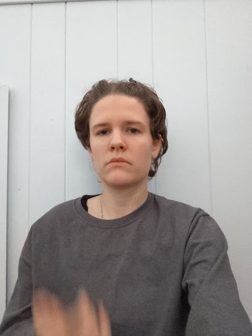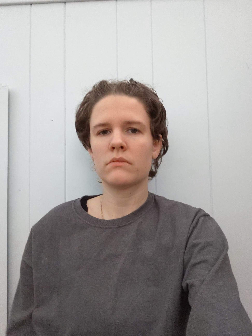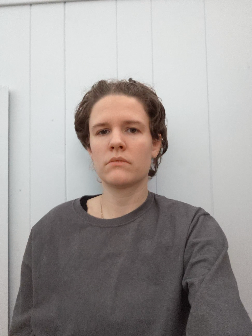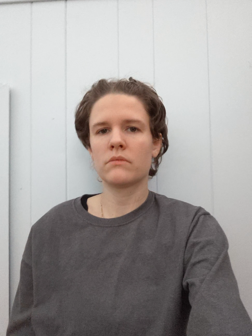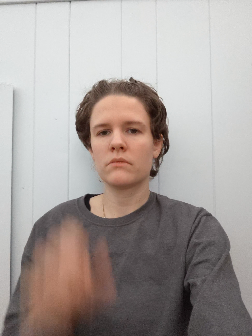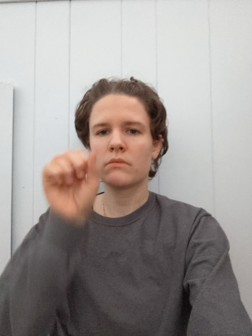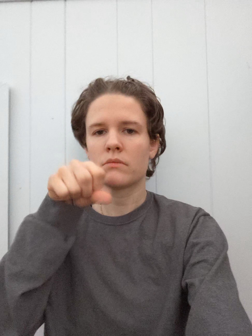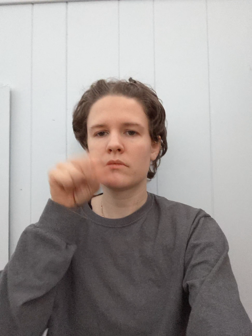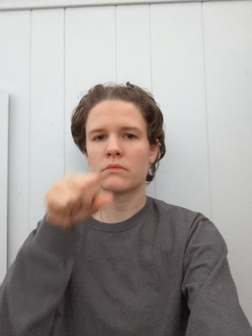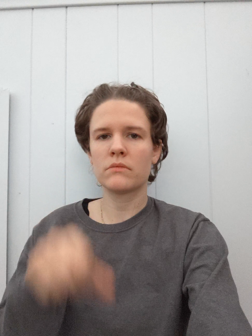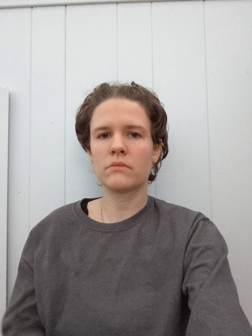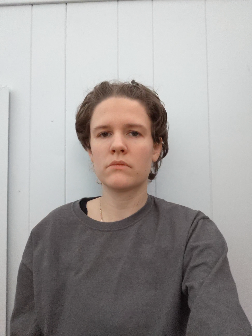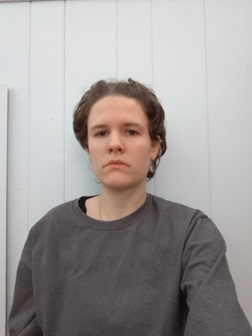carrot